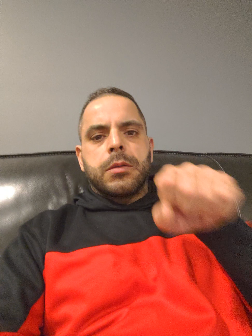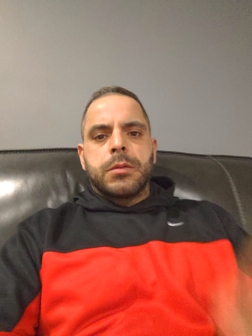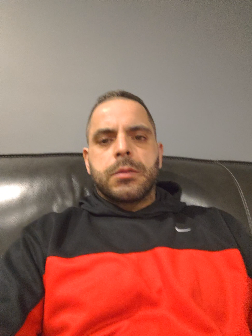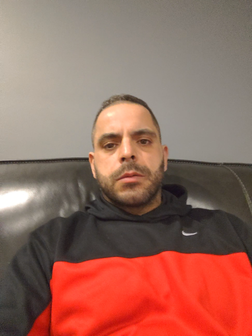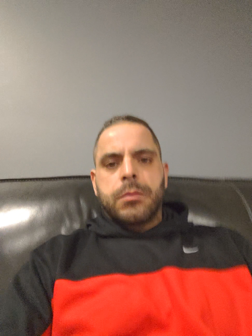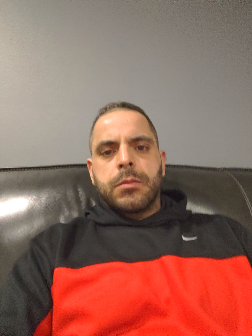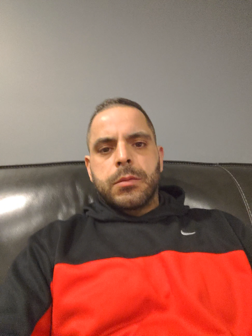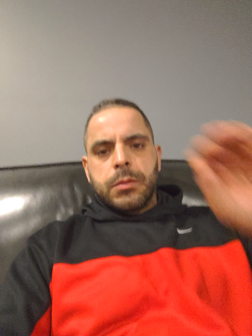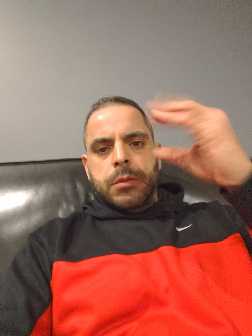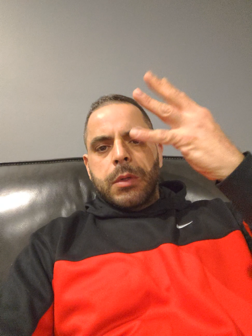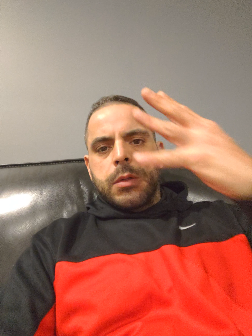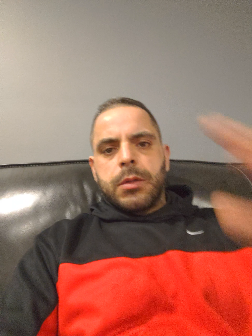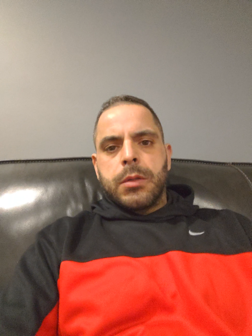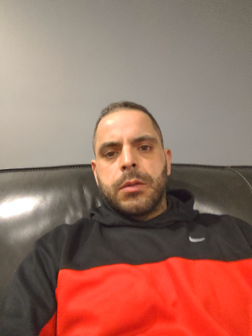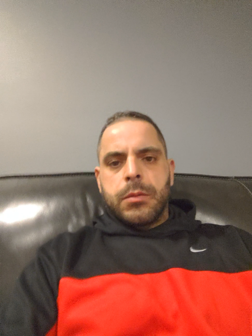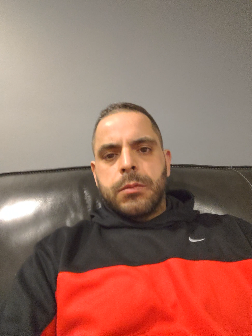sun